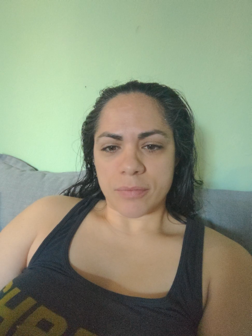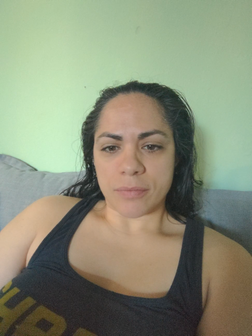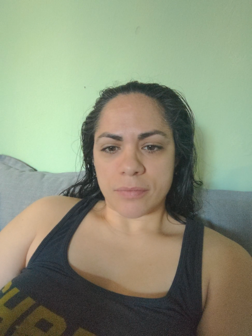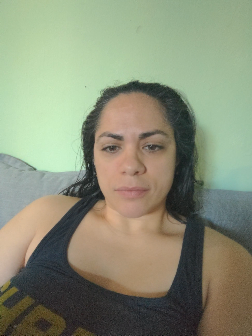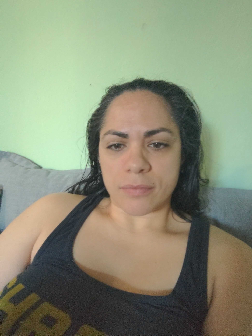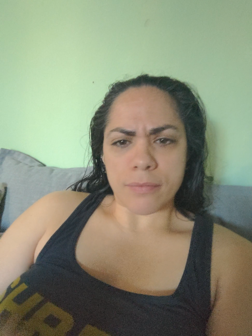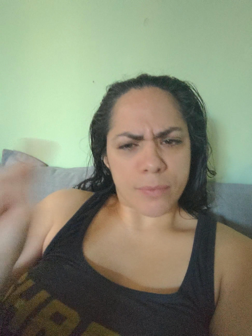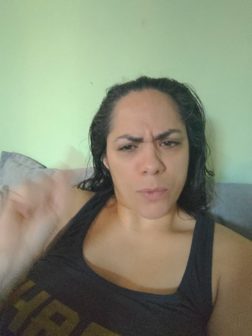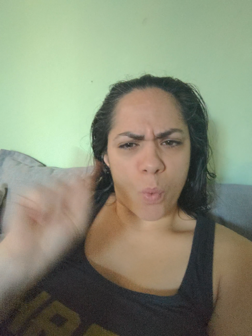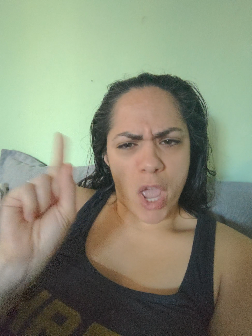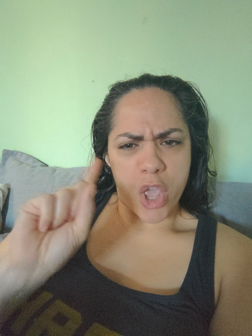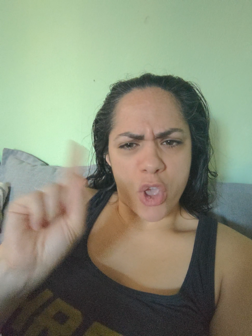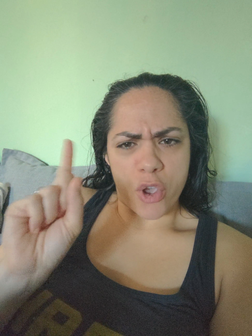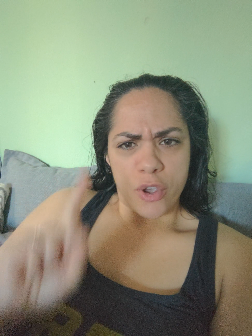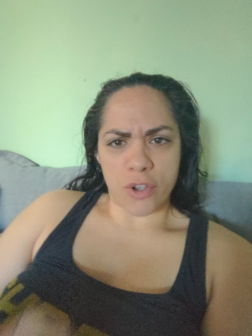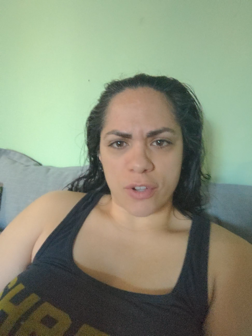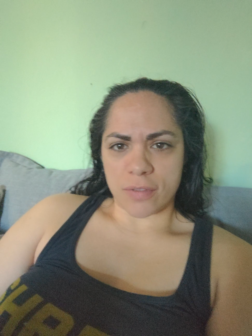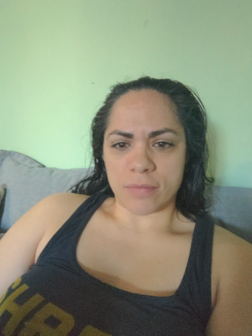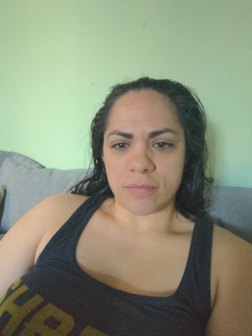where